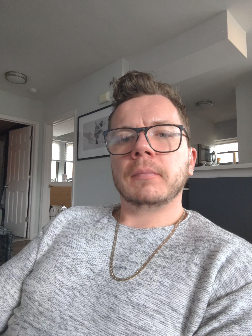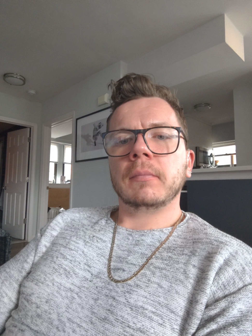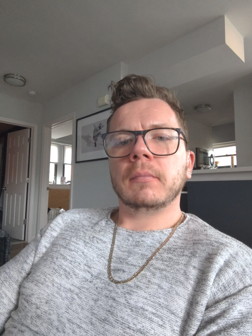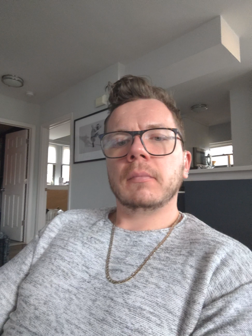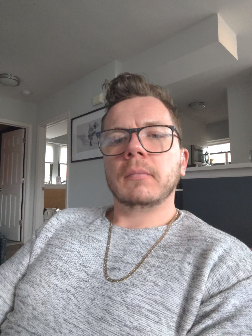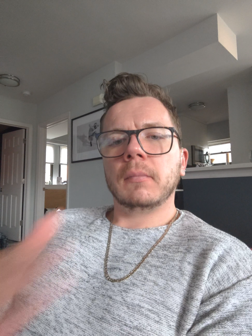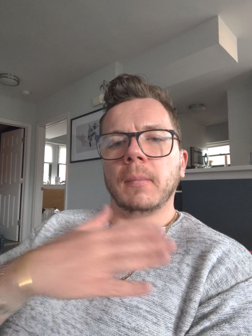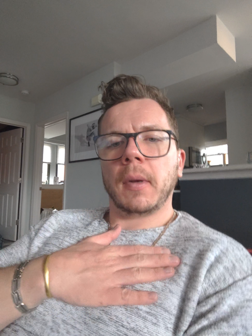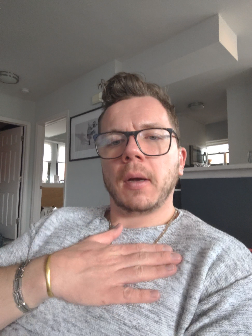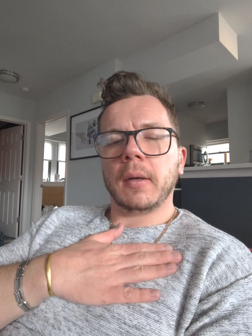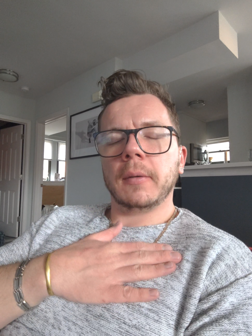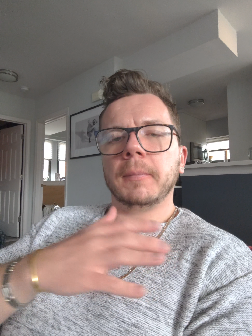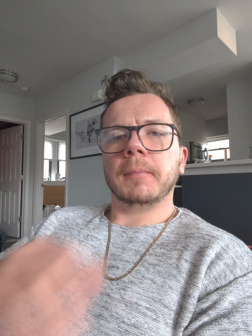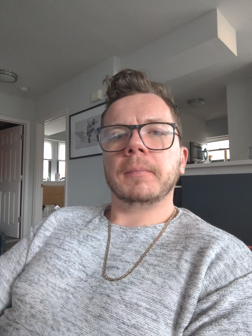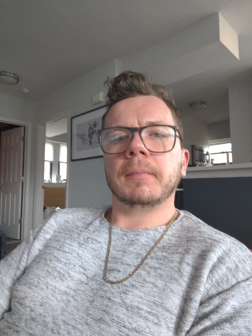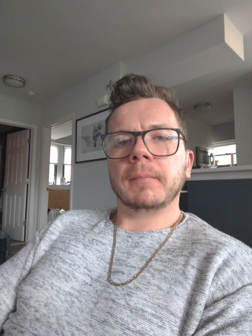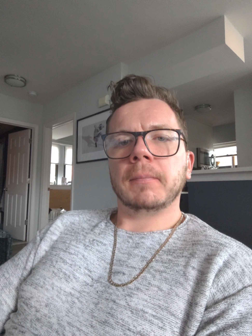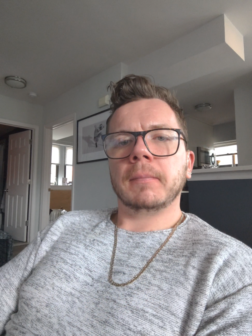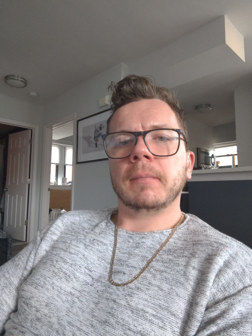my